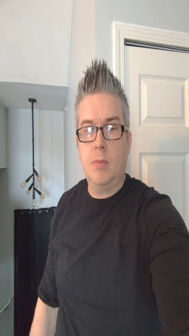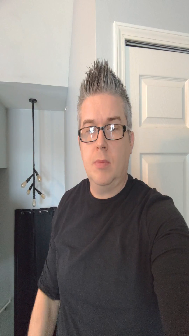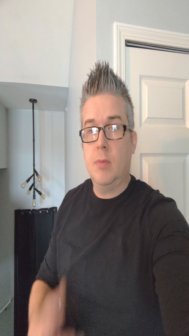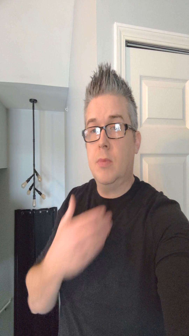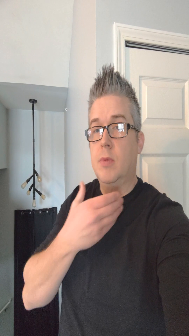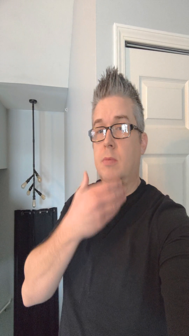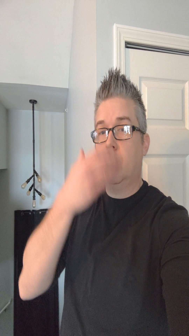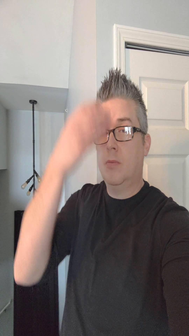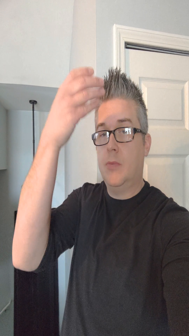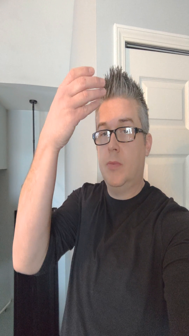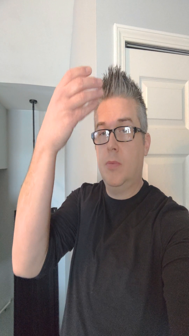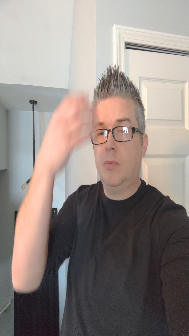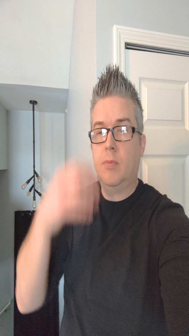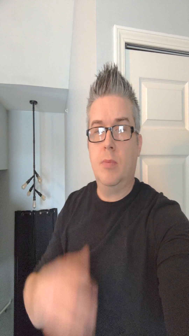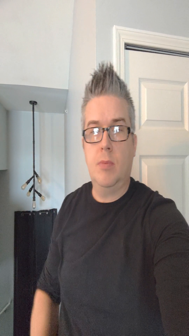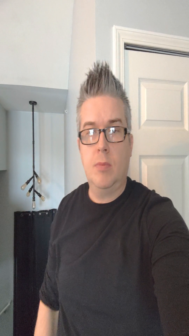giraffe